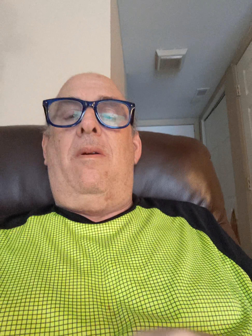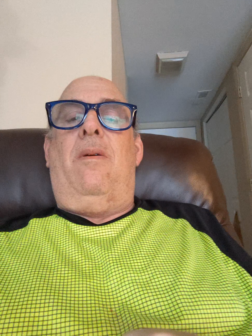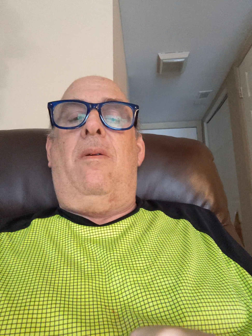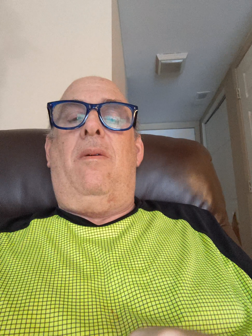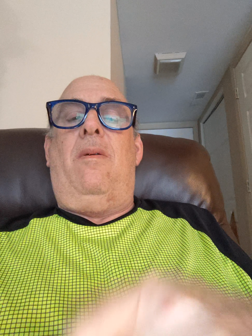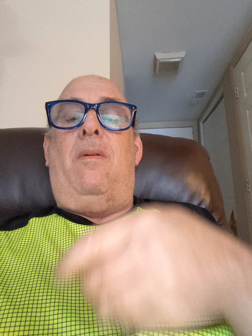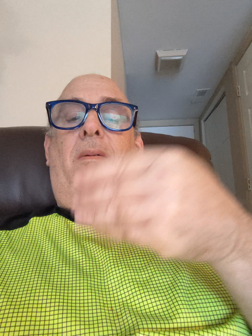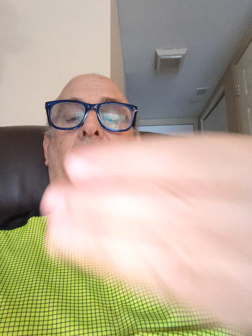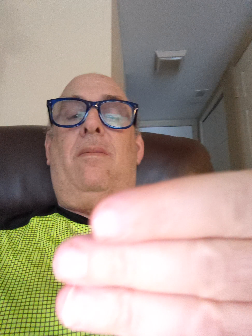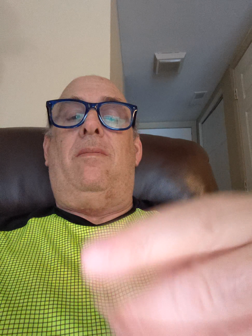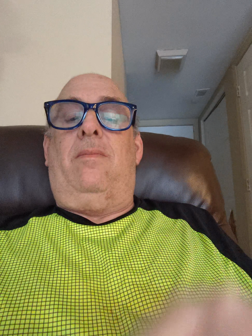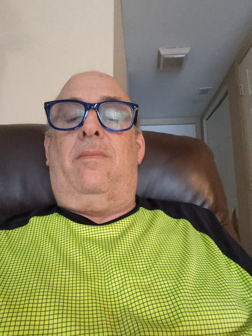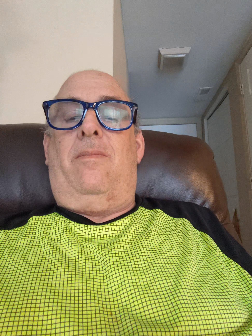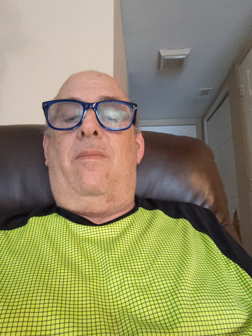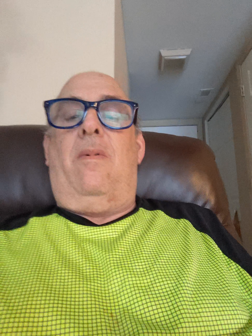give